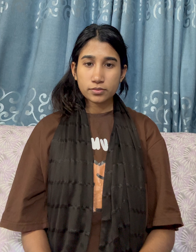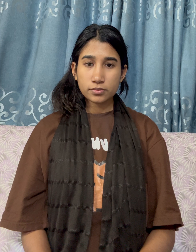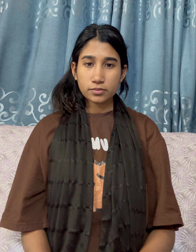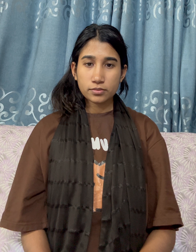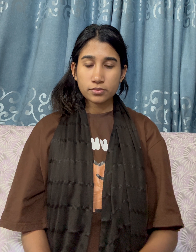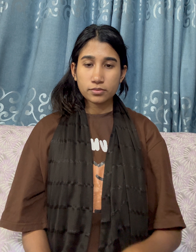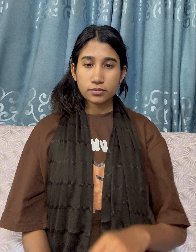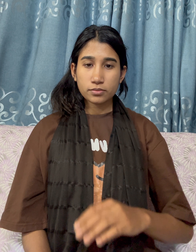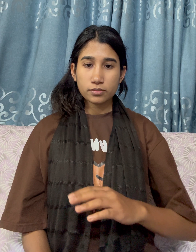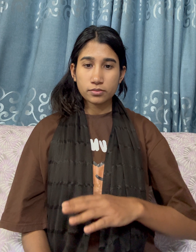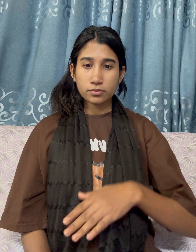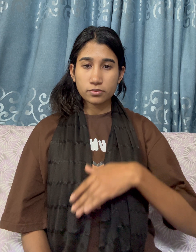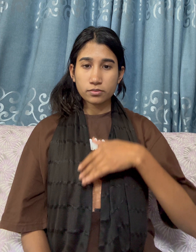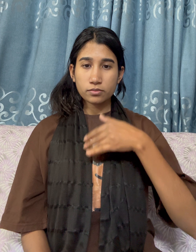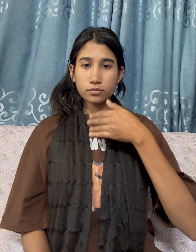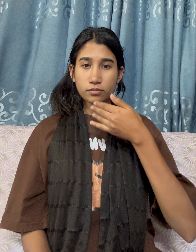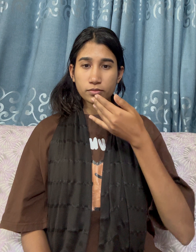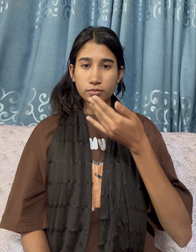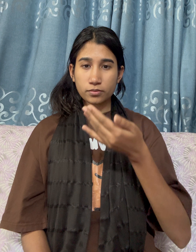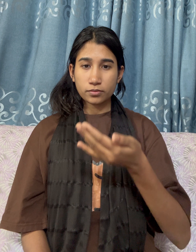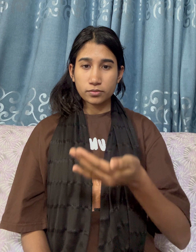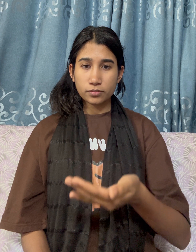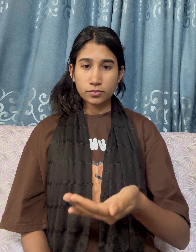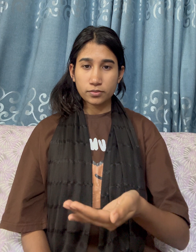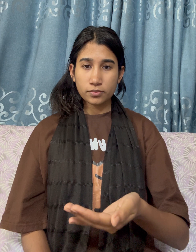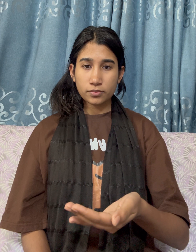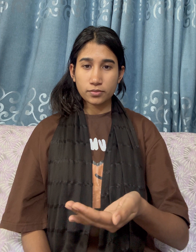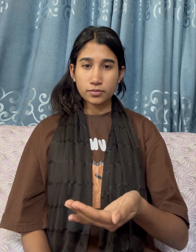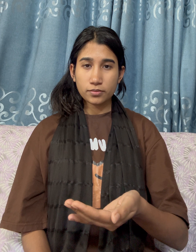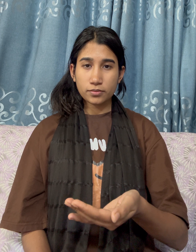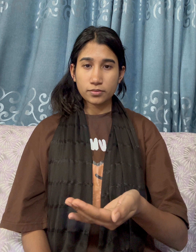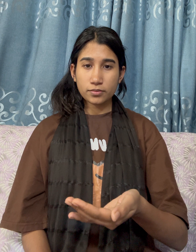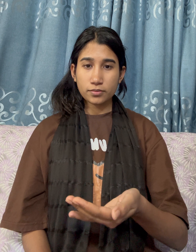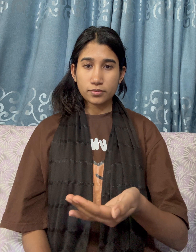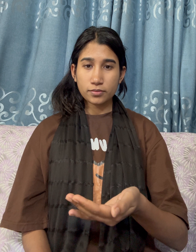পরে